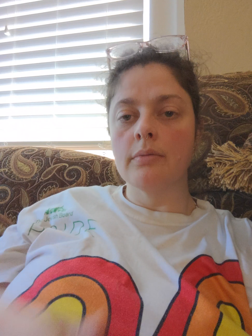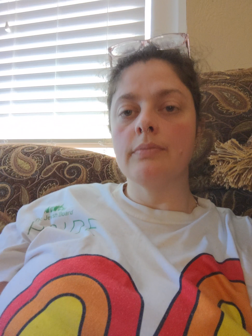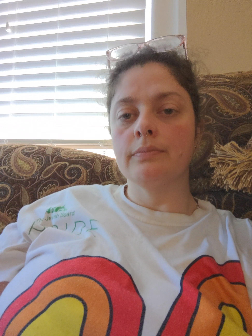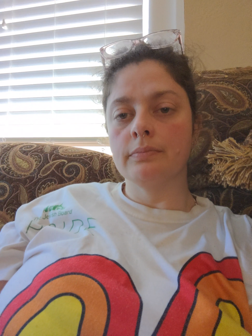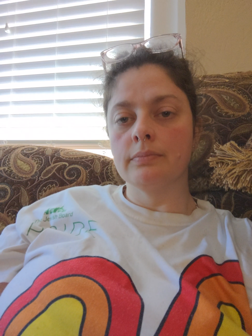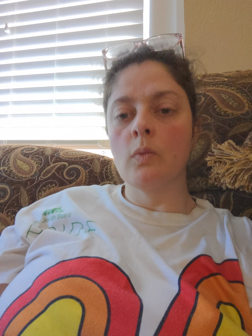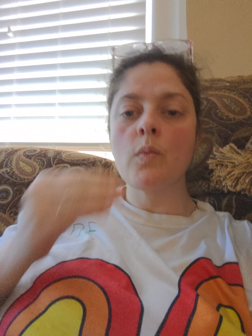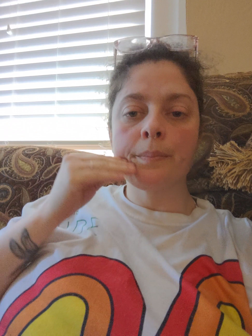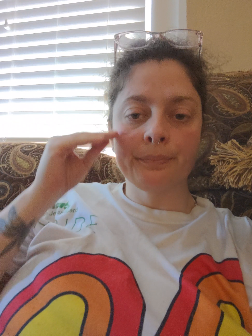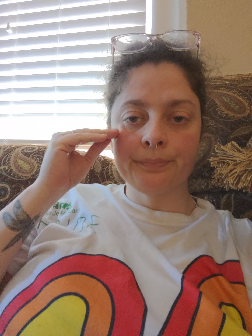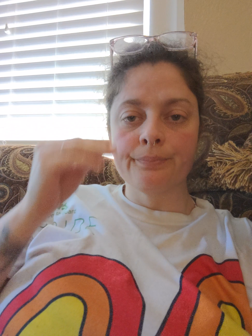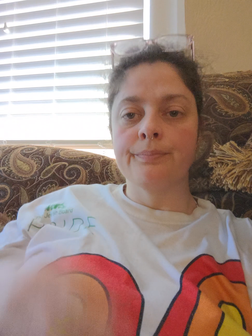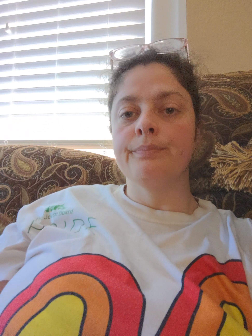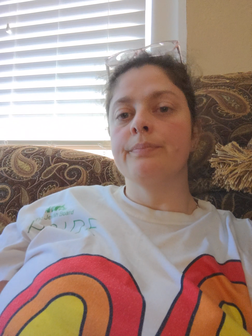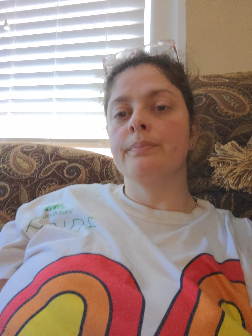home